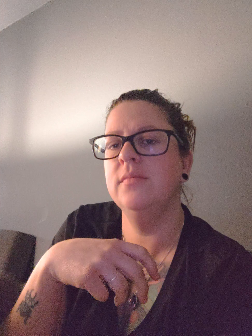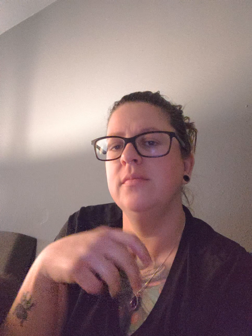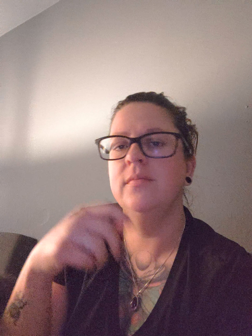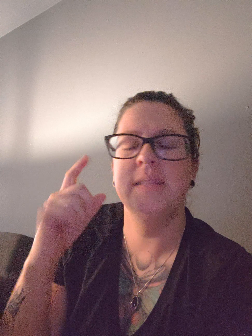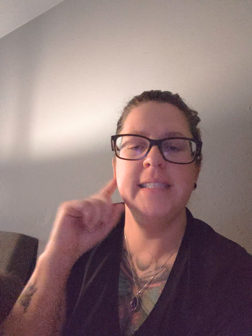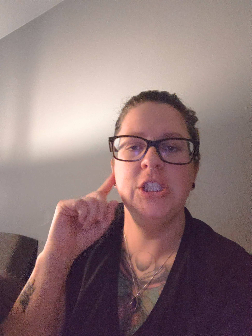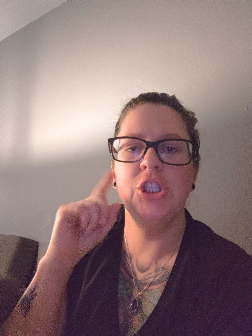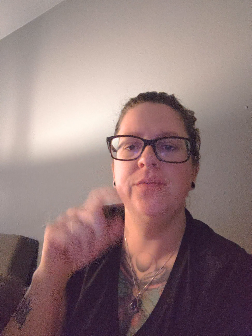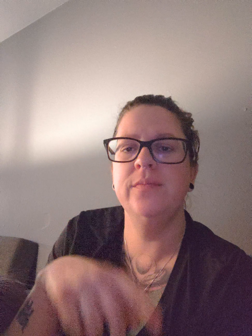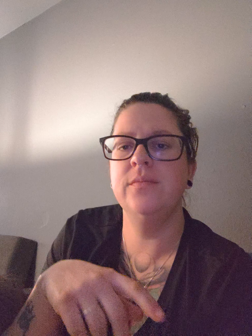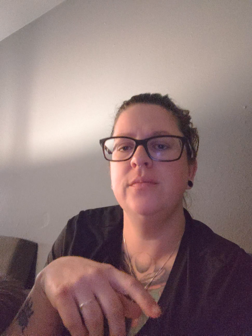hear